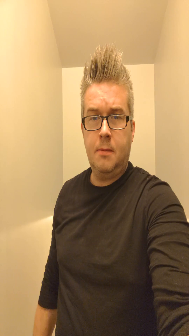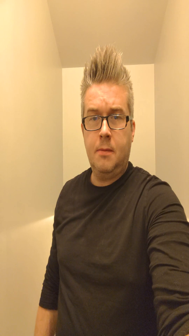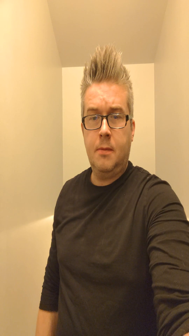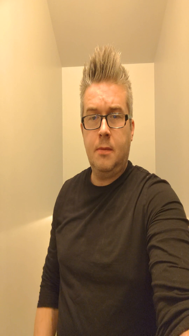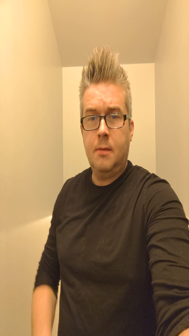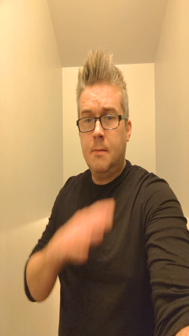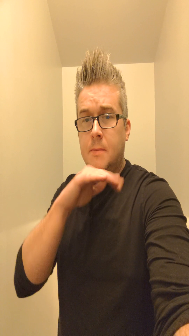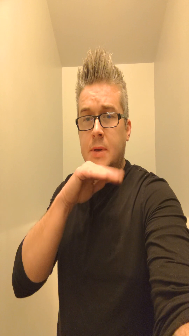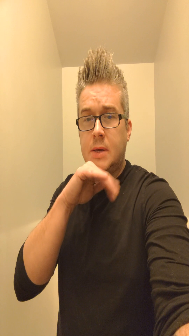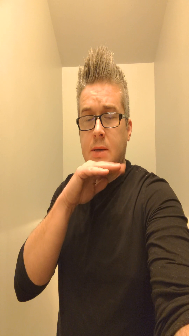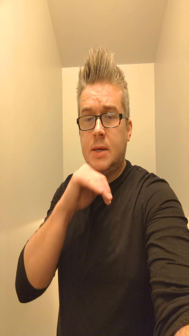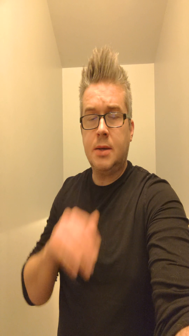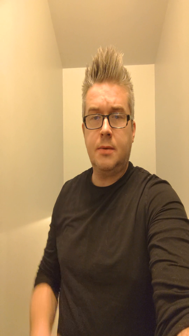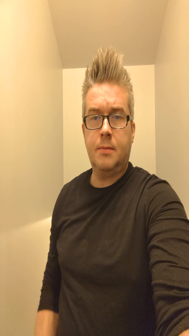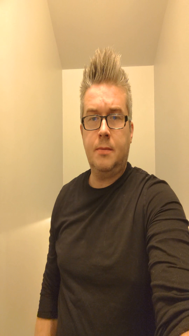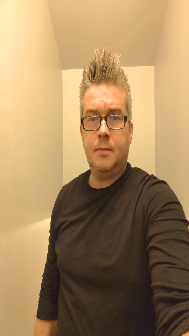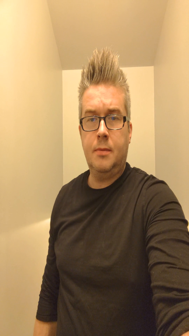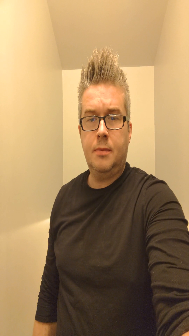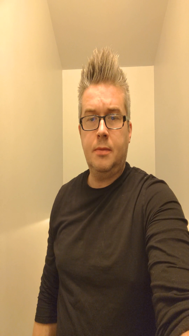pig